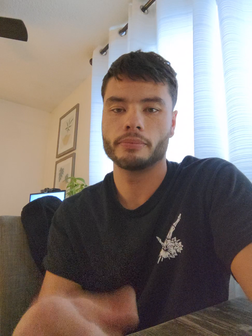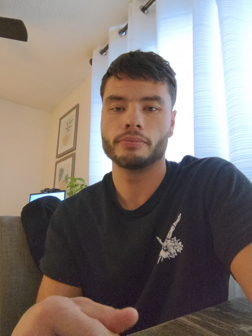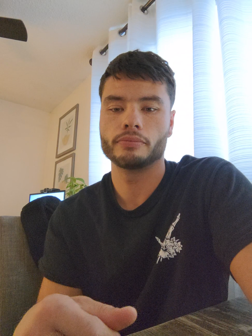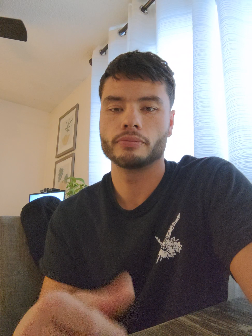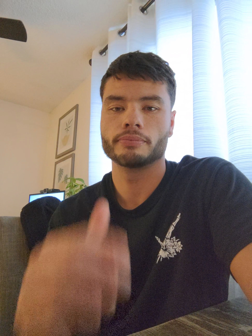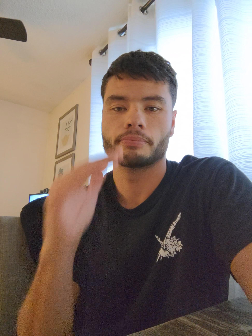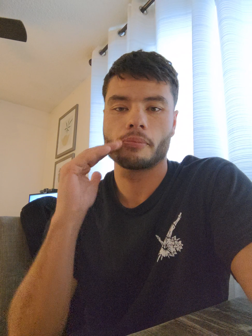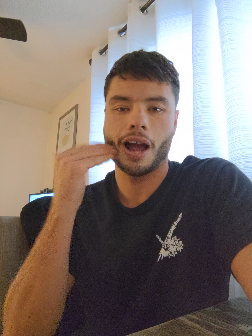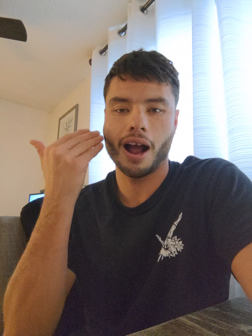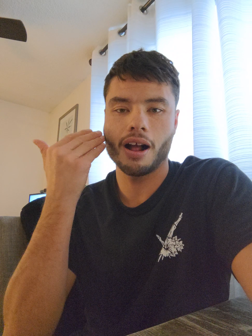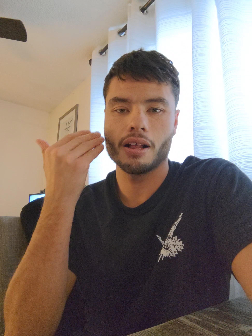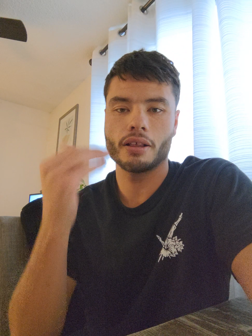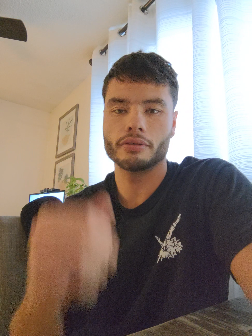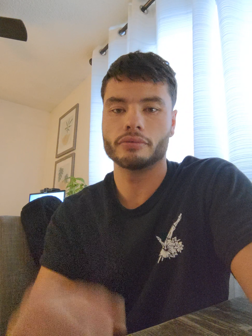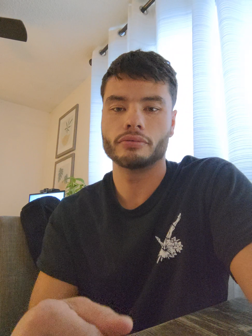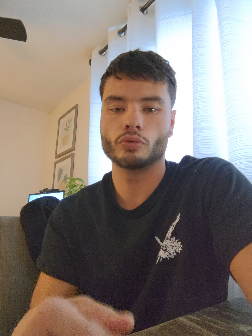smile